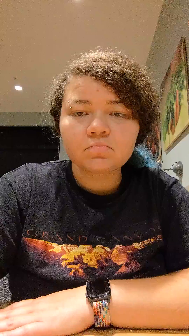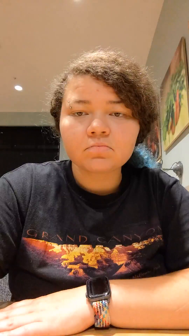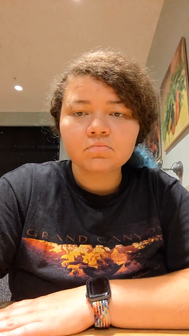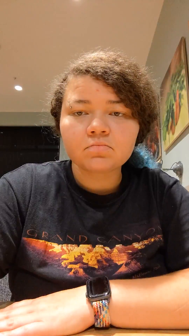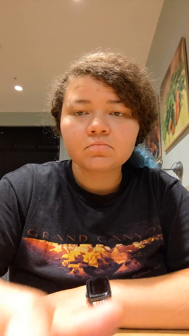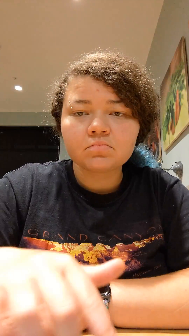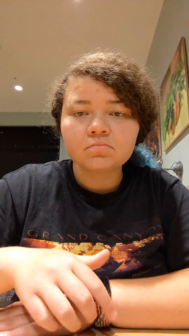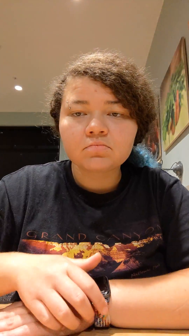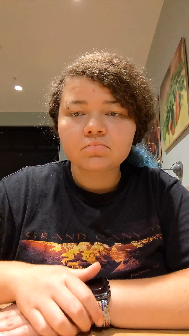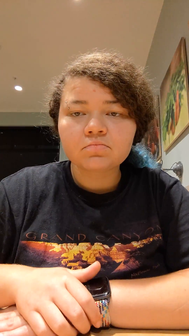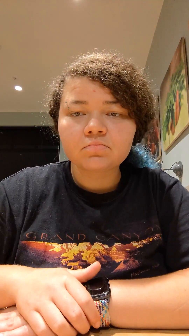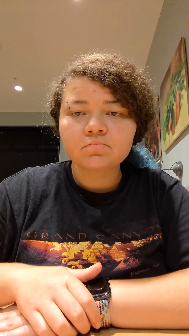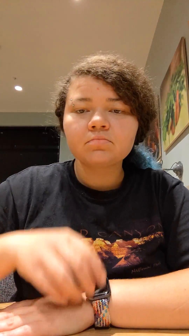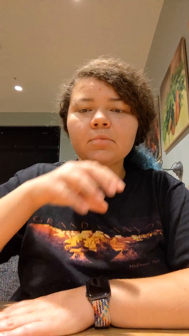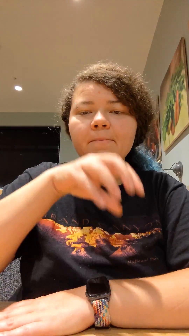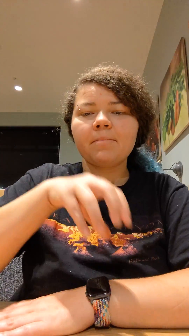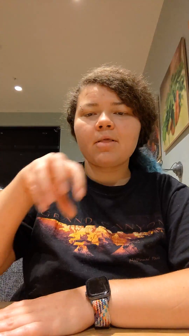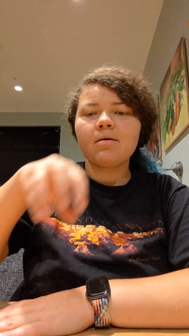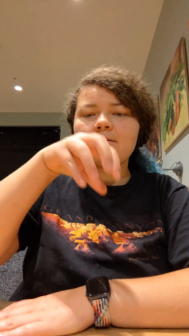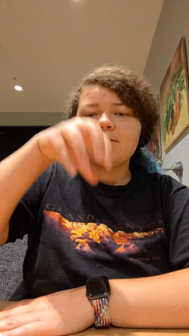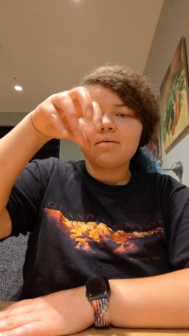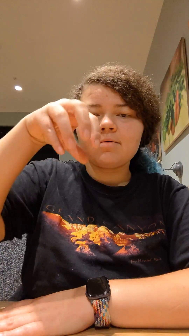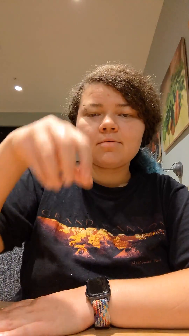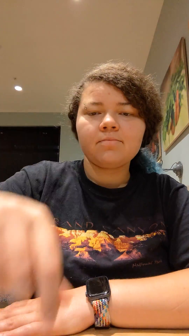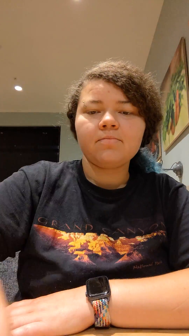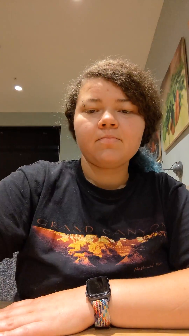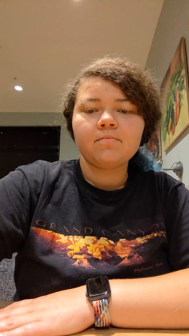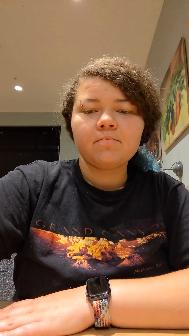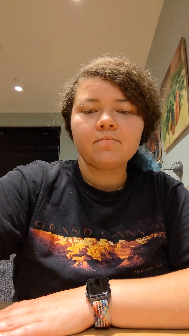block